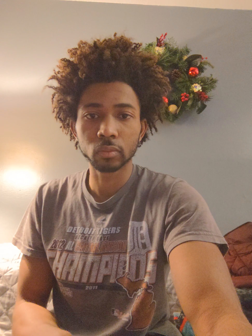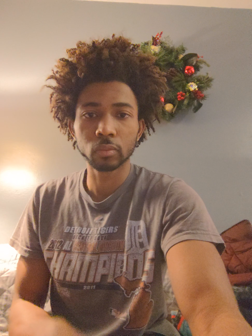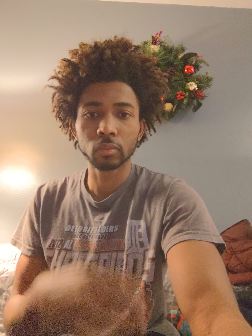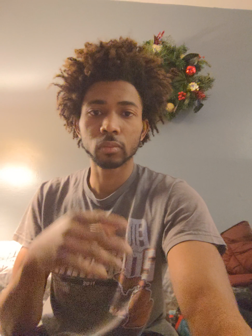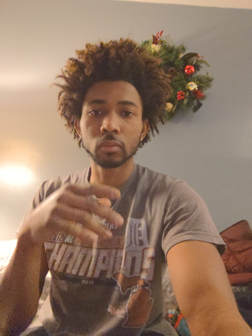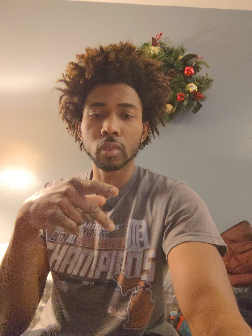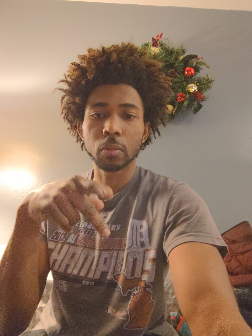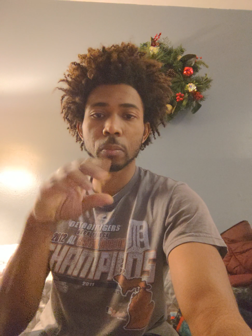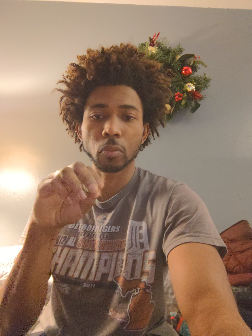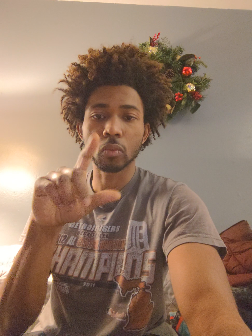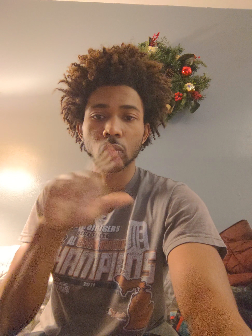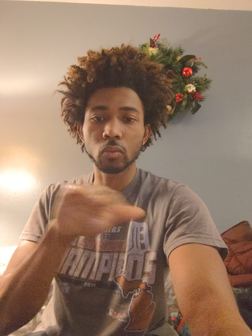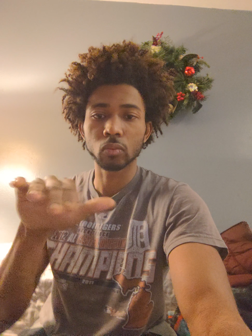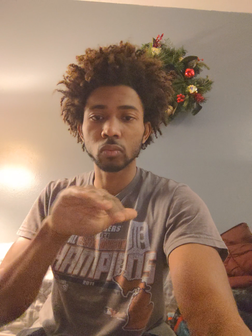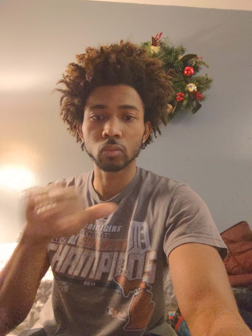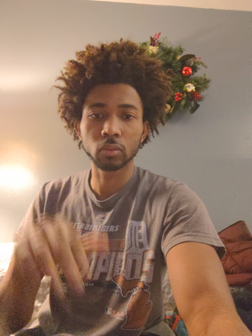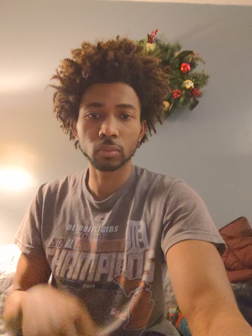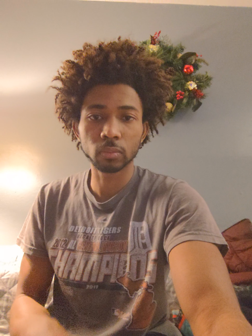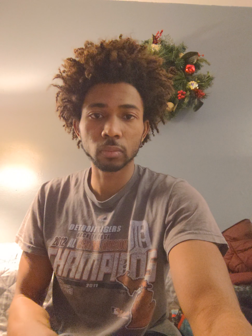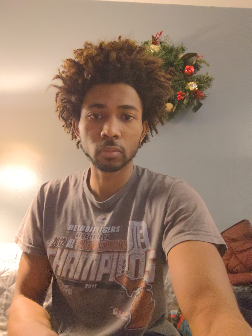pool